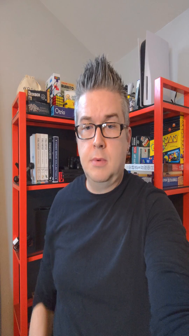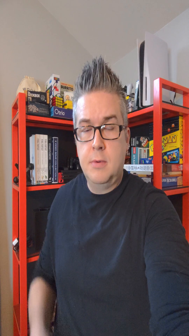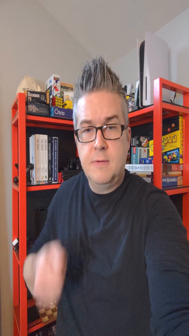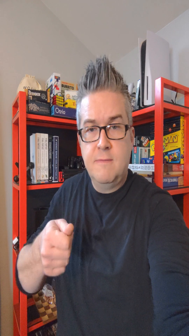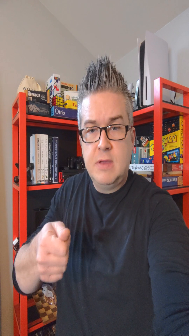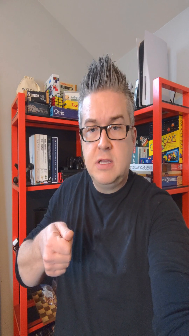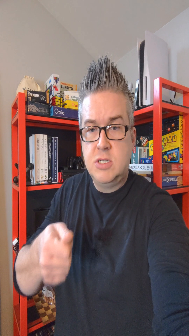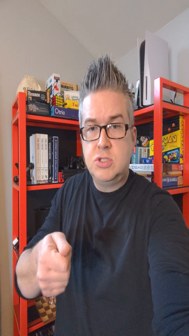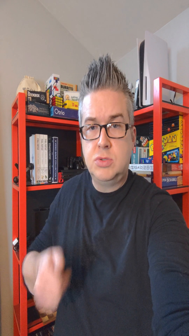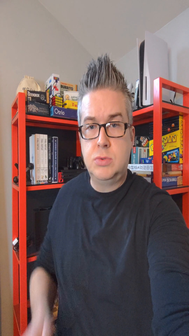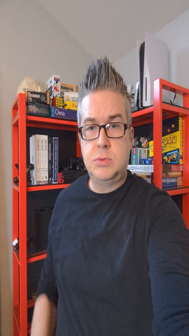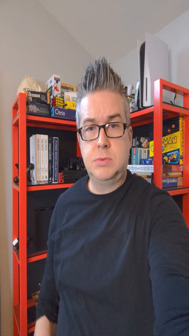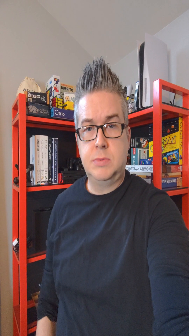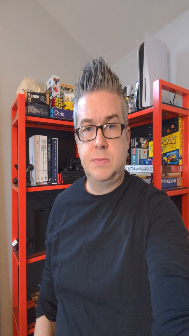vacuum